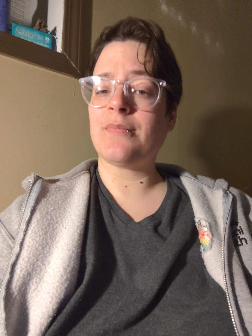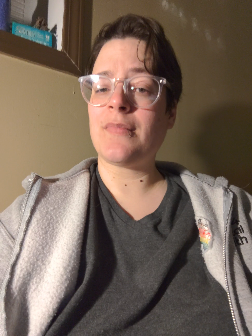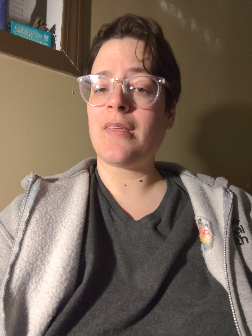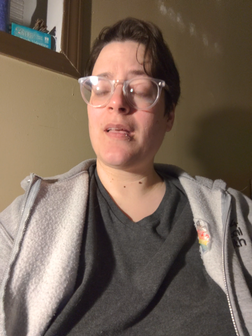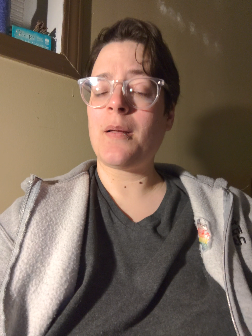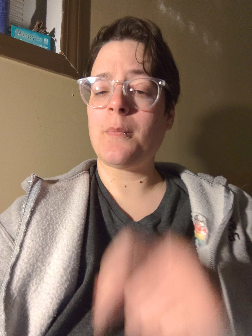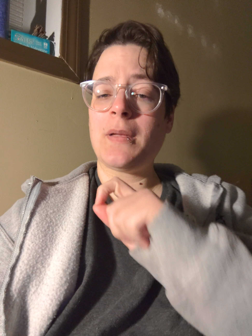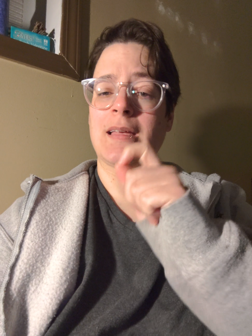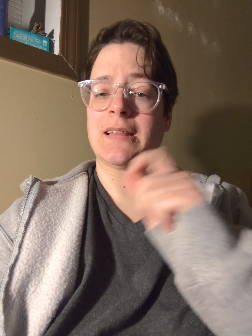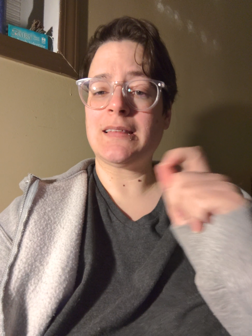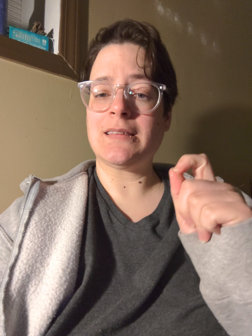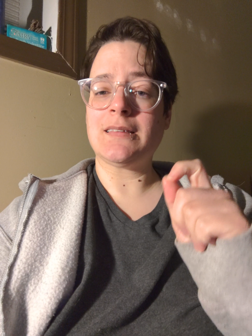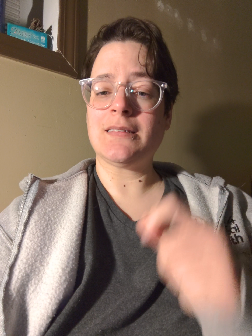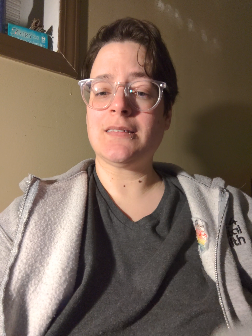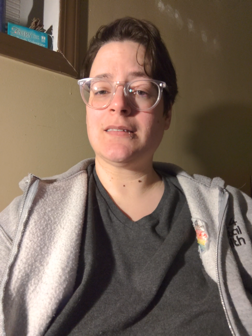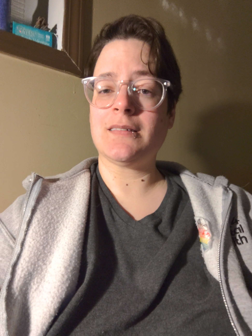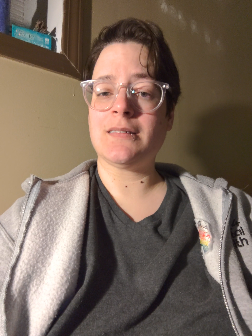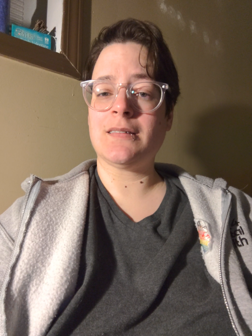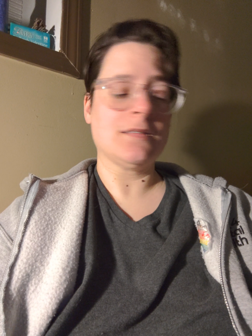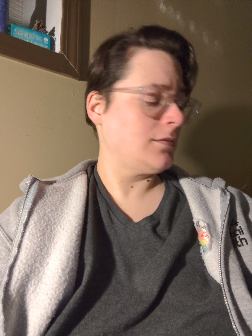pen